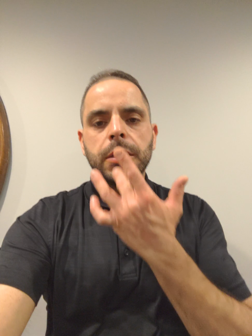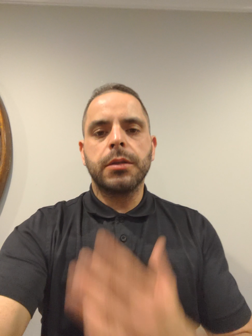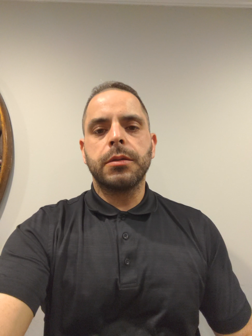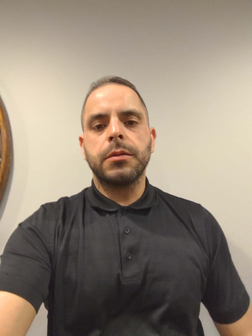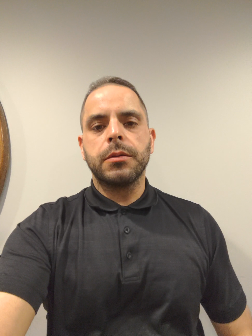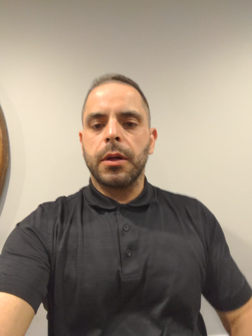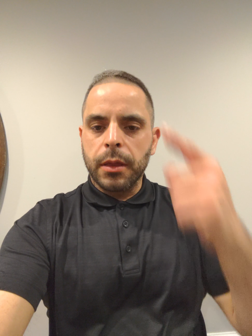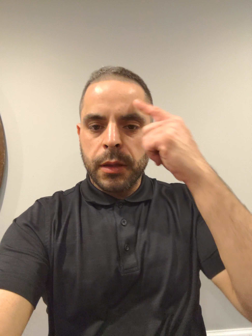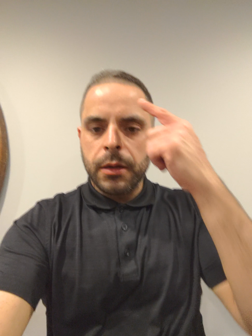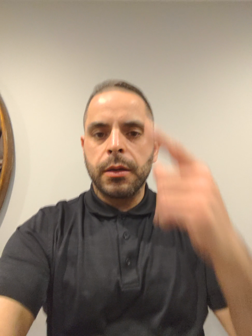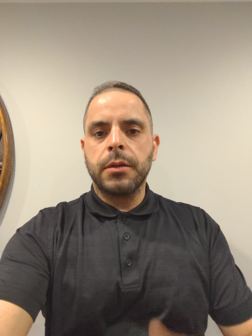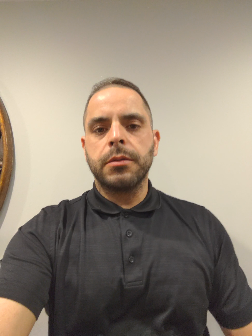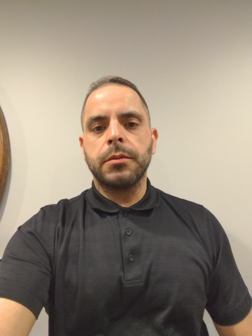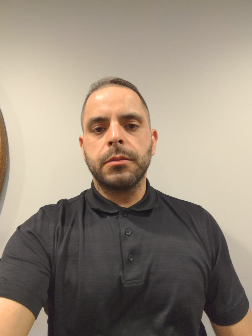think